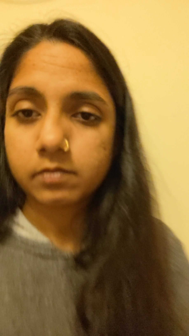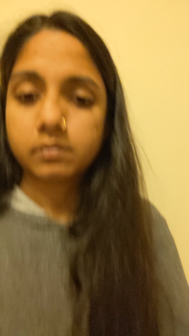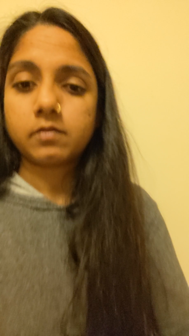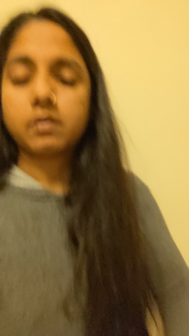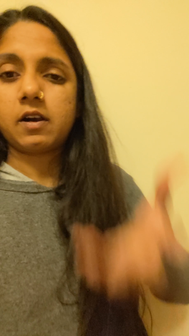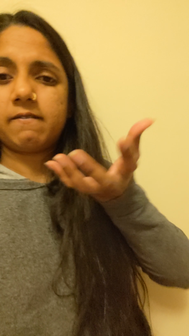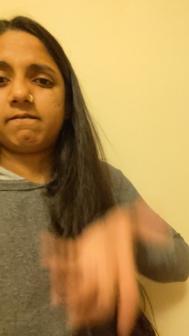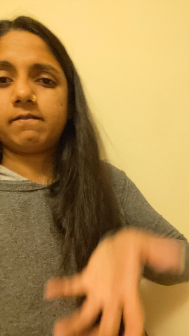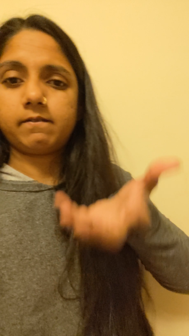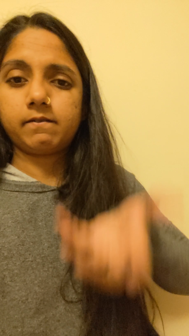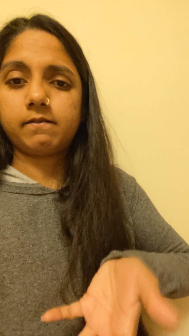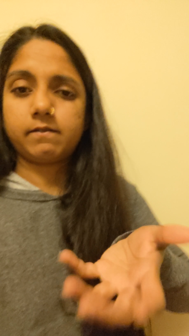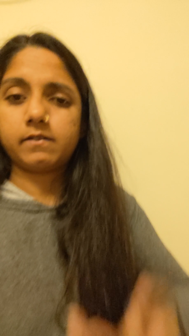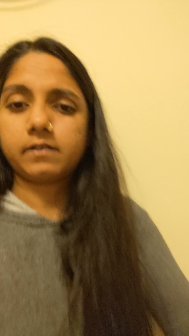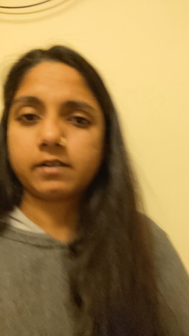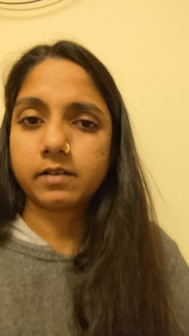heavy